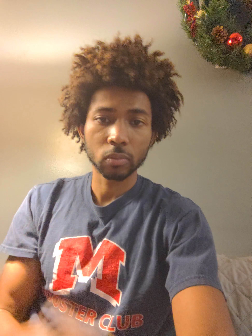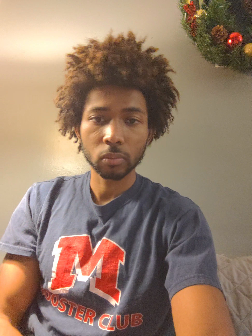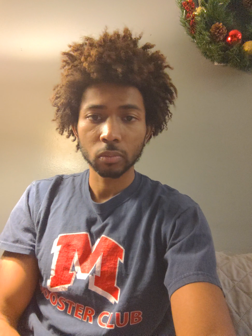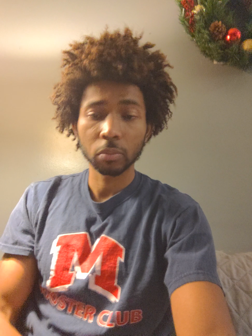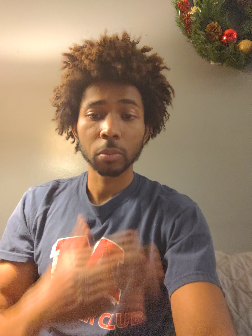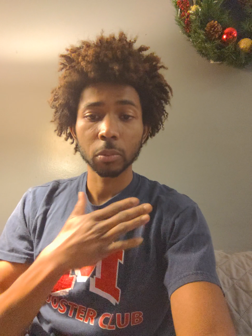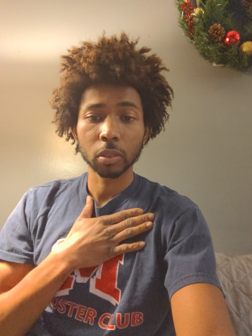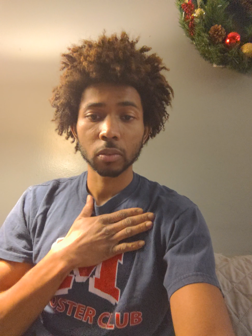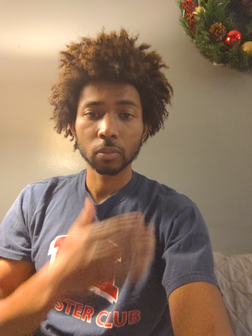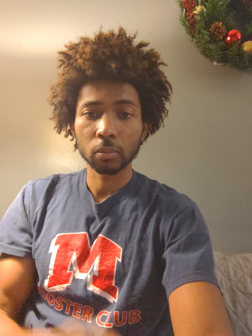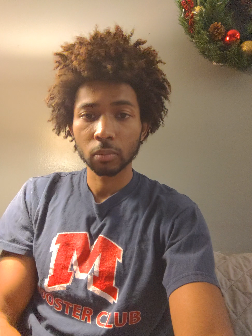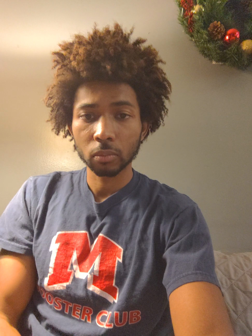my